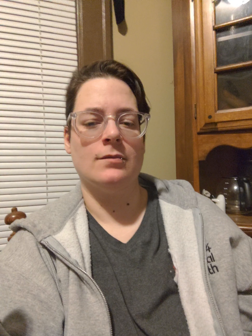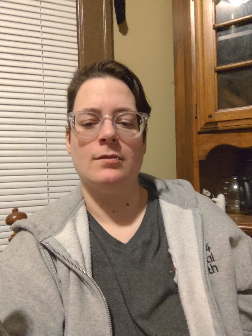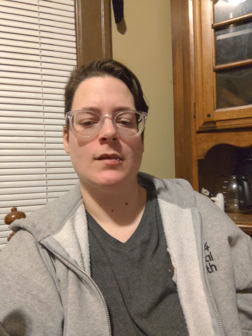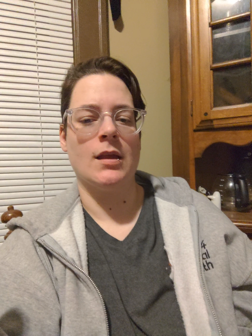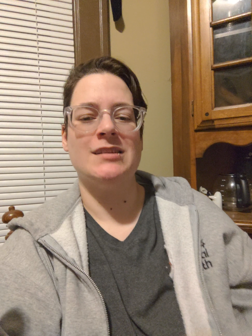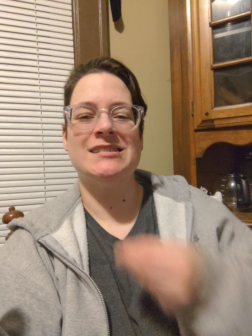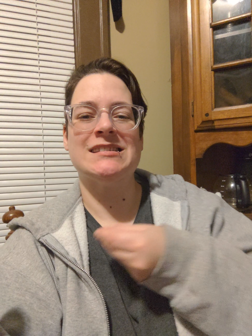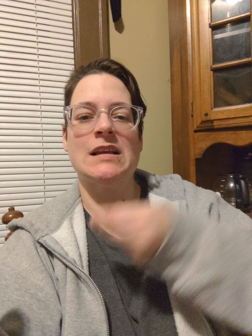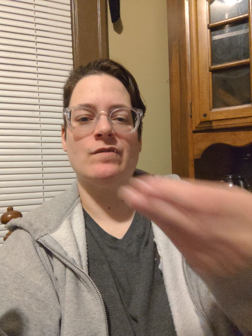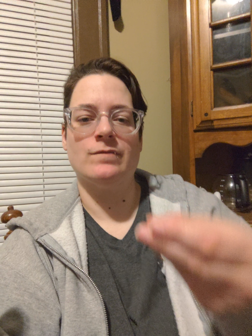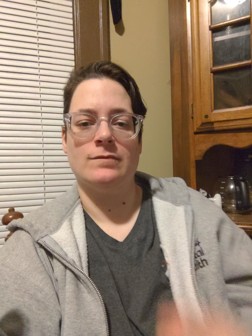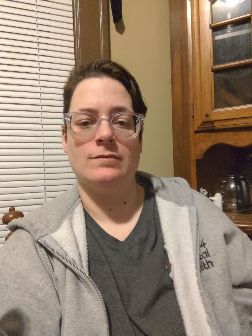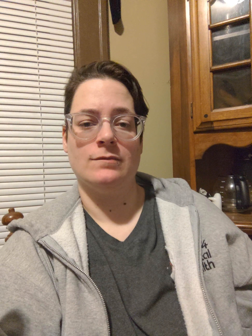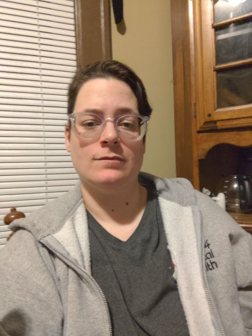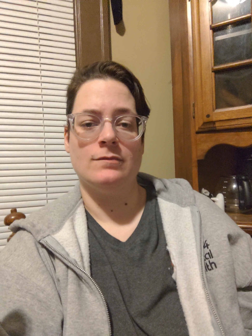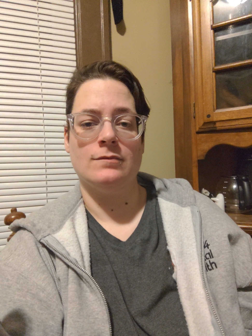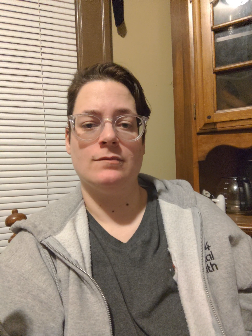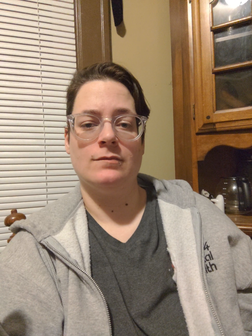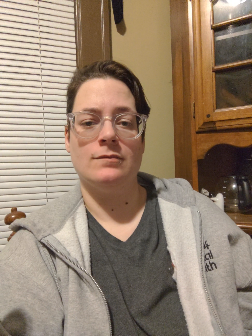give